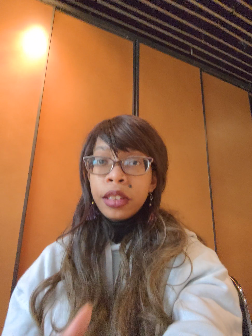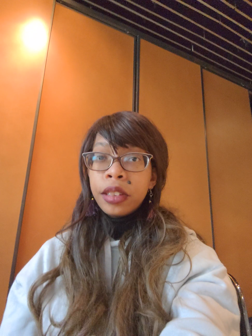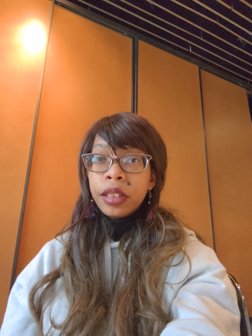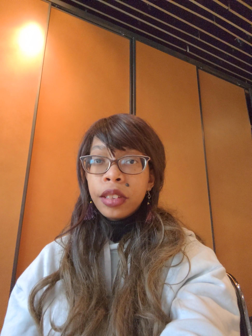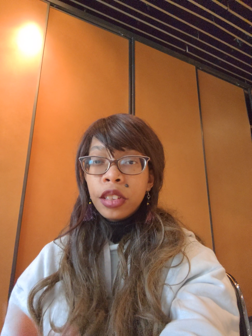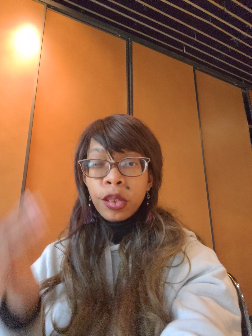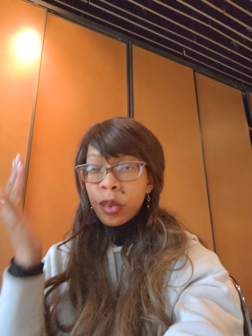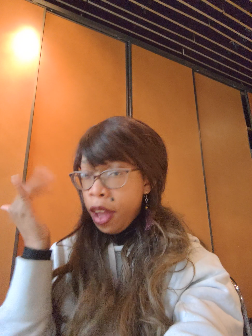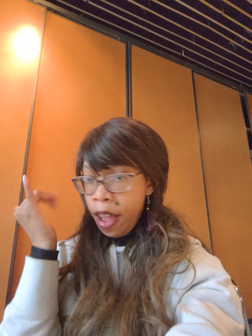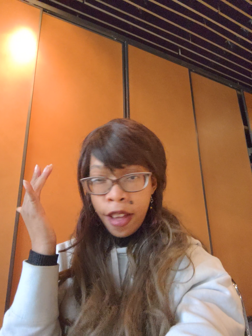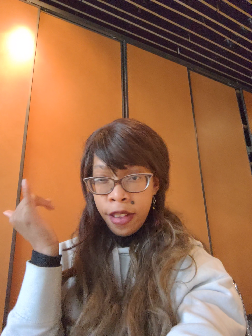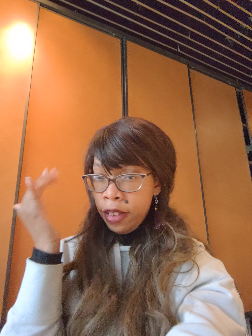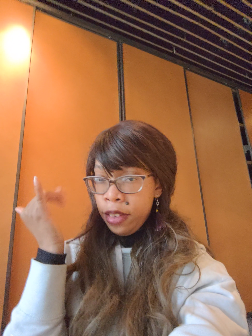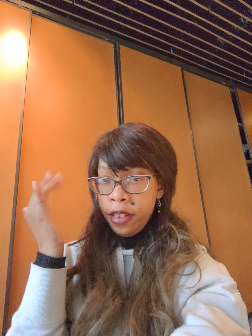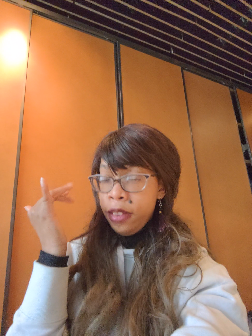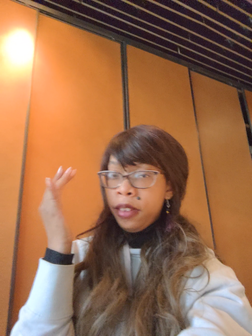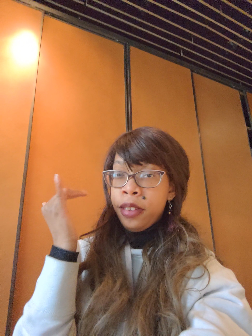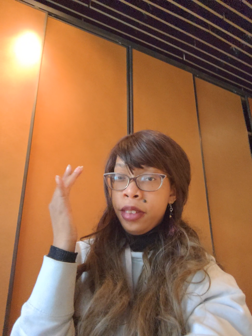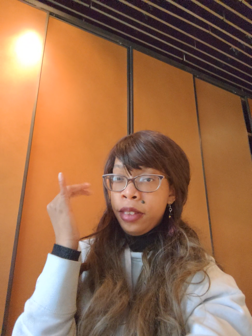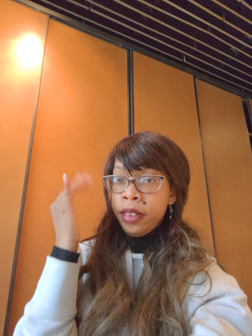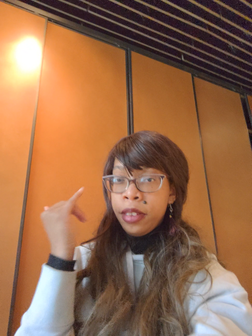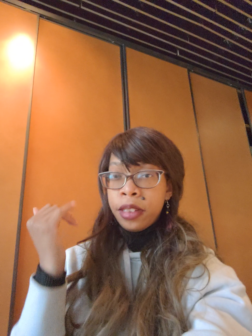why